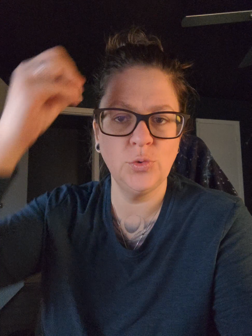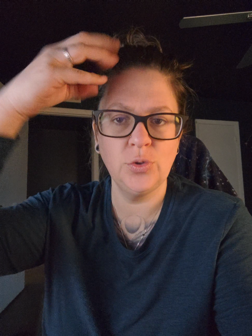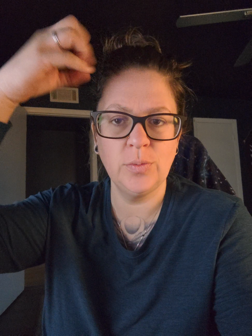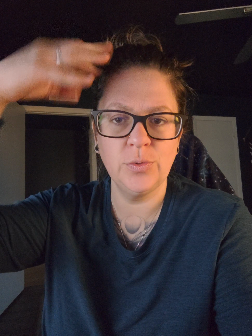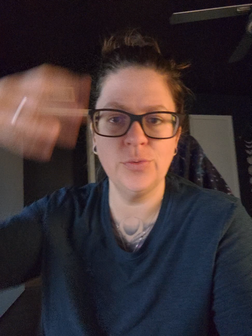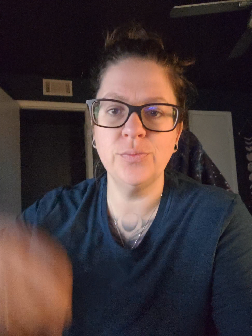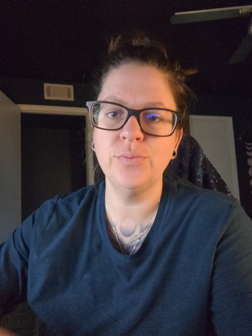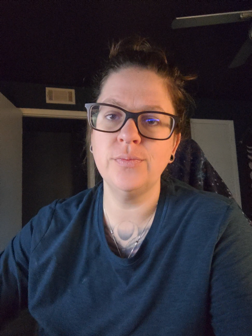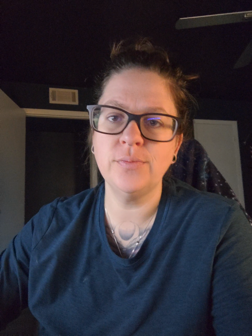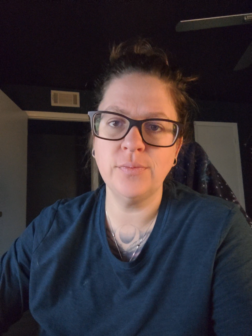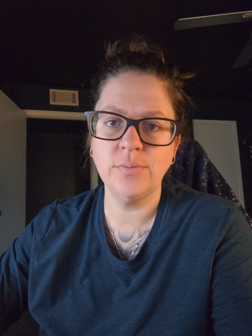shower